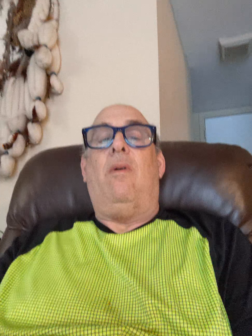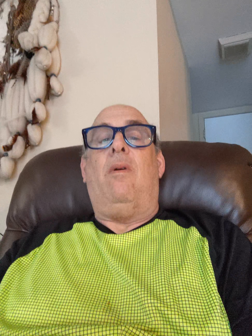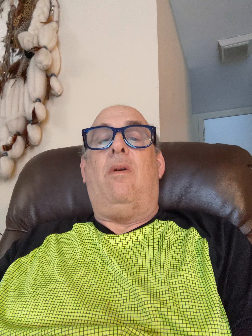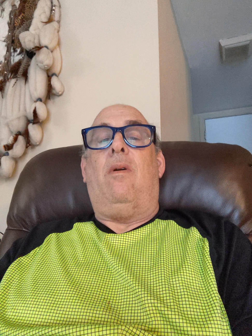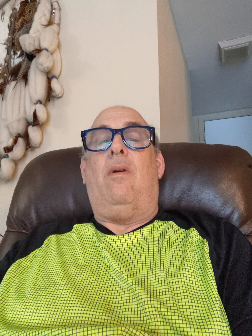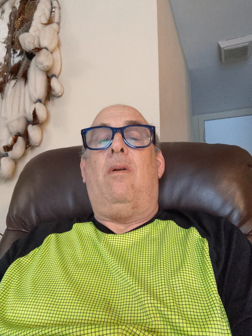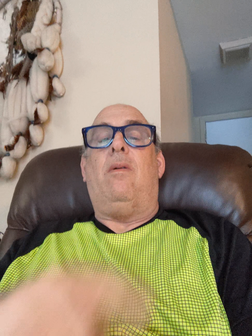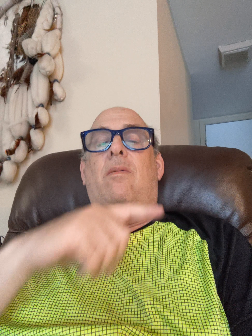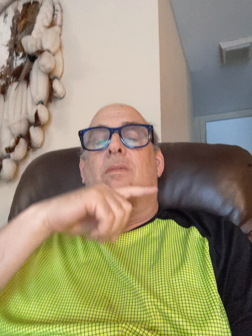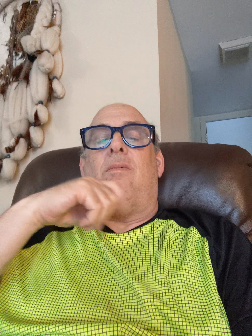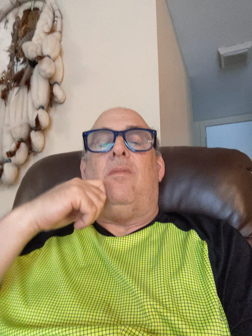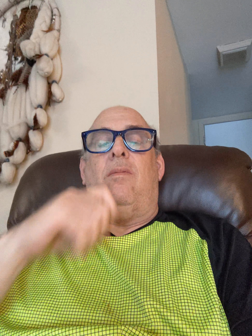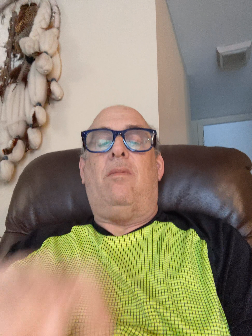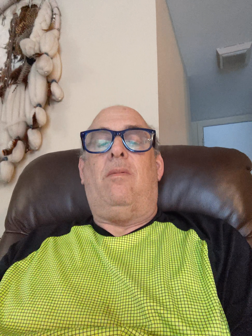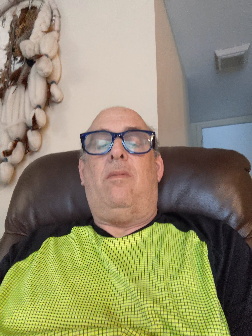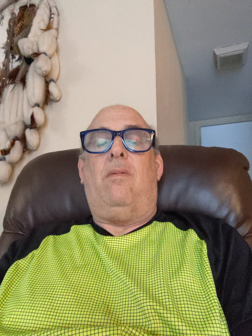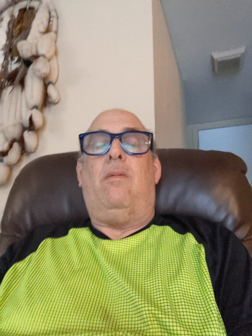dry